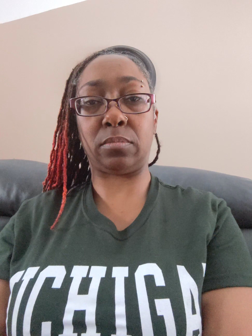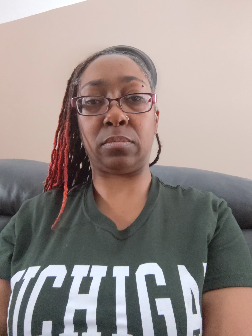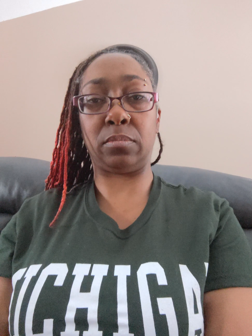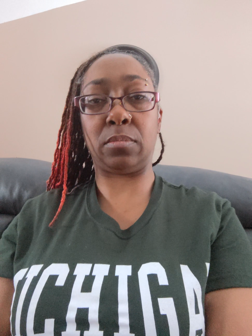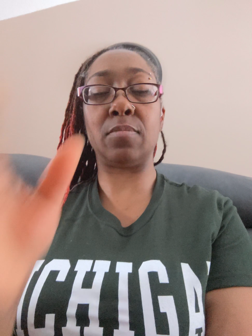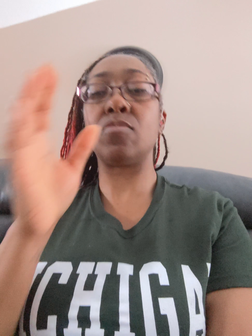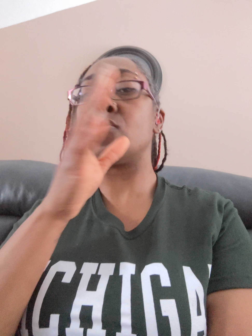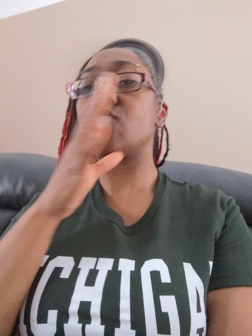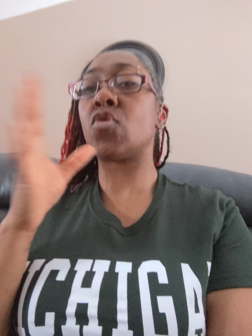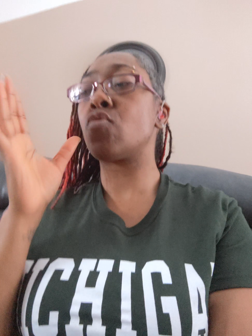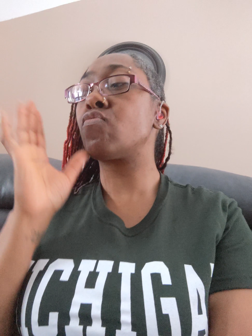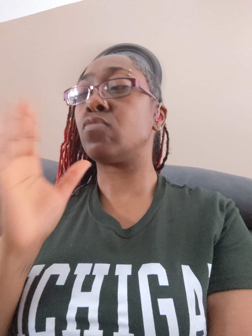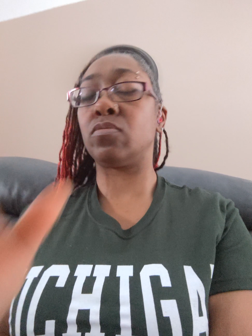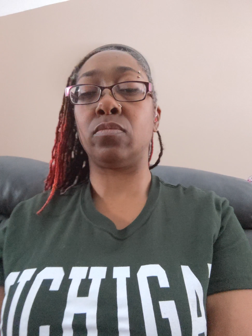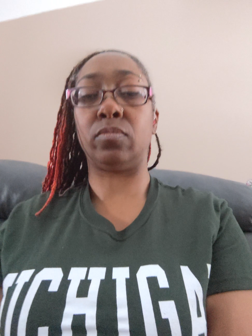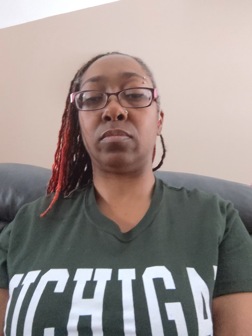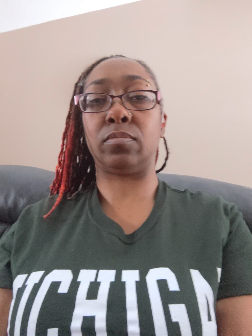farm